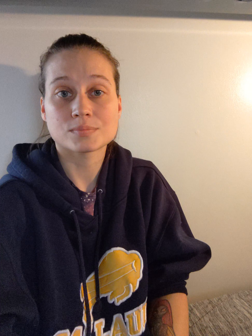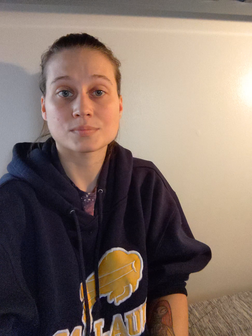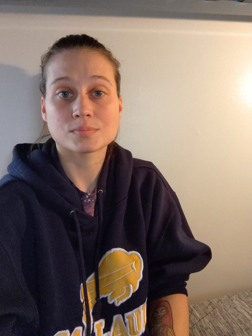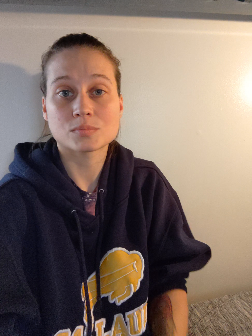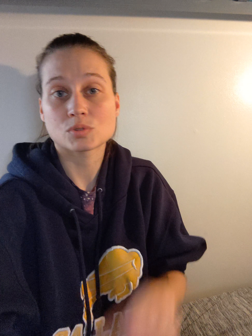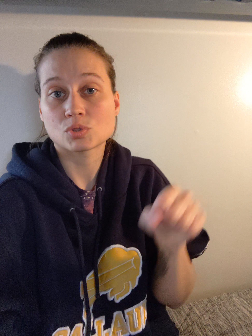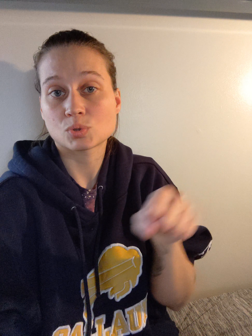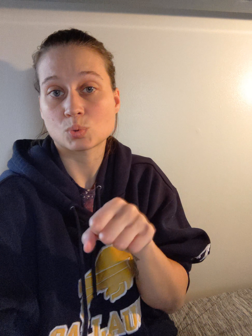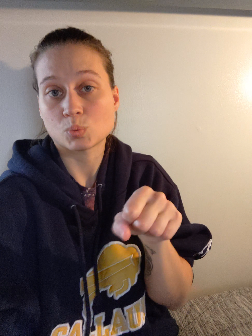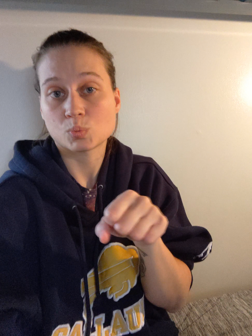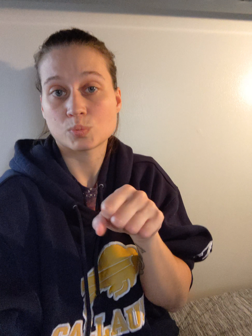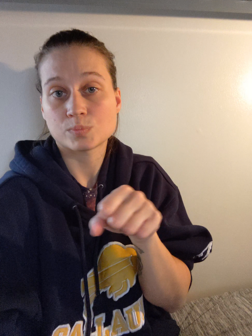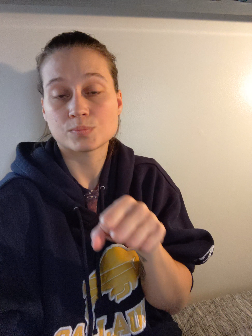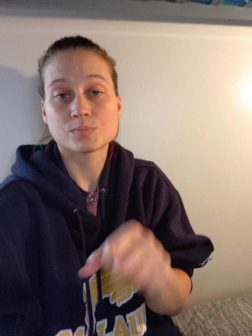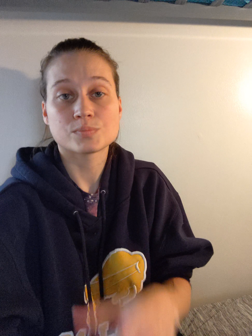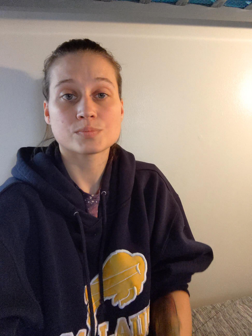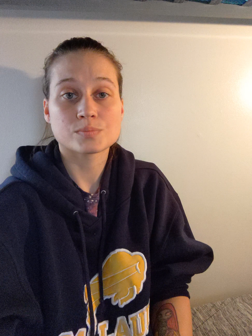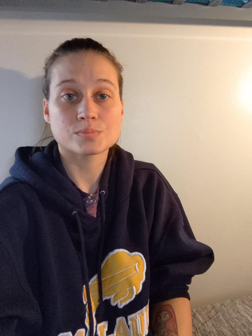shoe